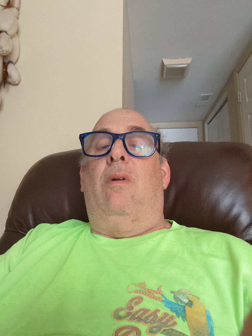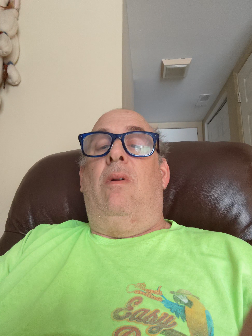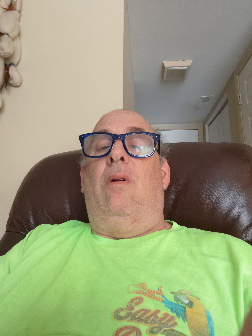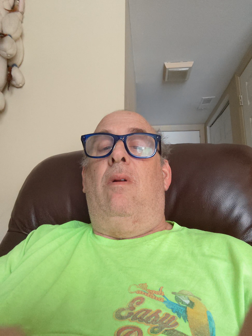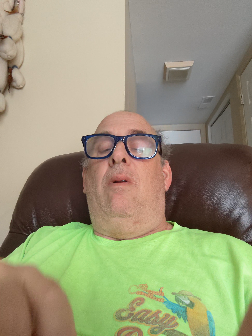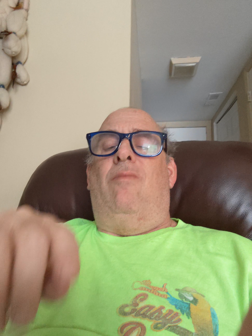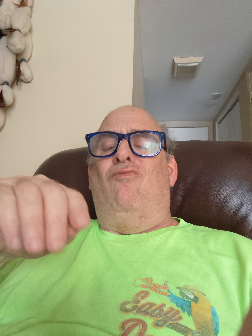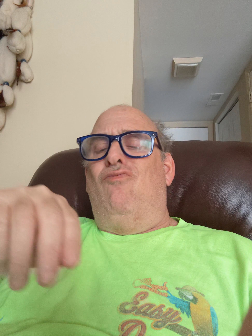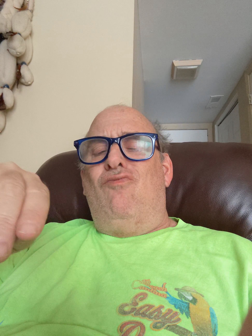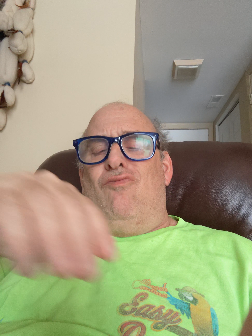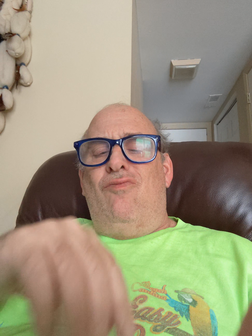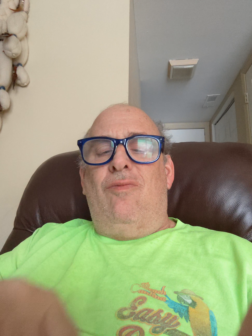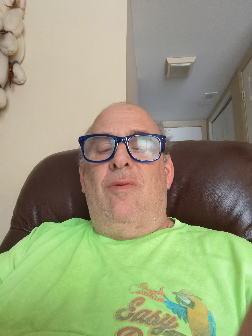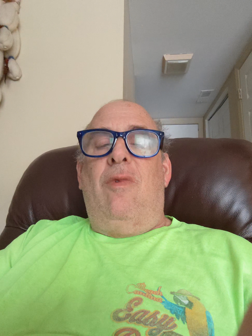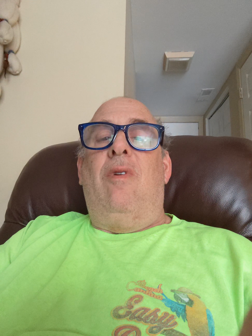puzzle